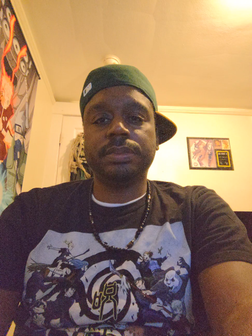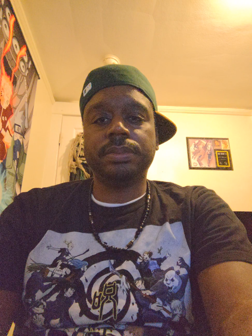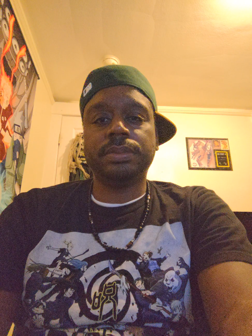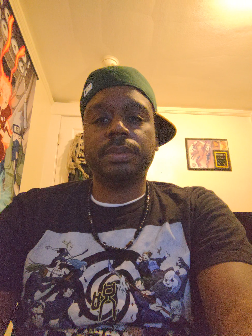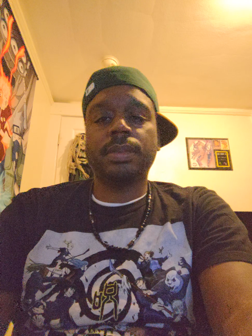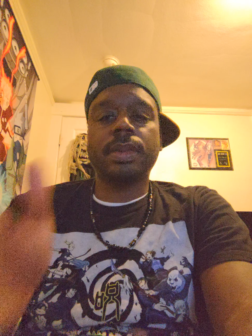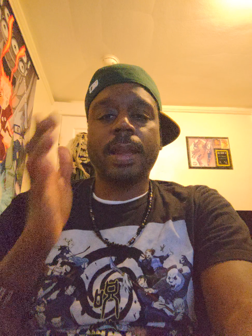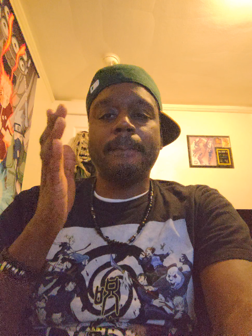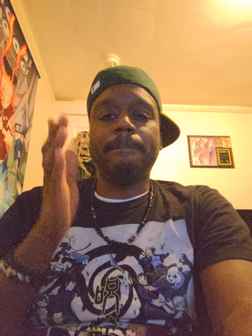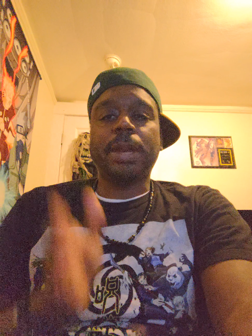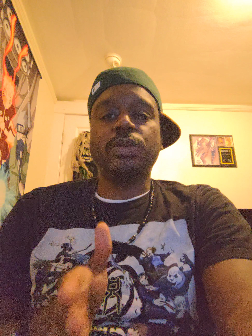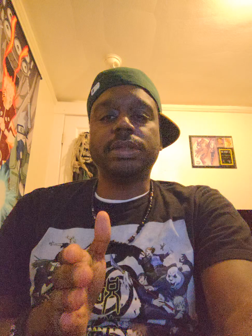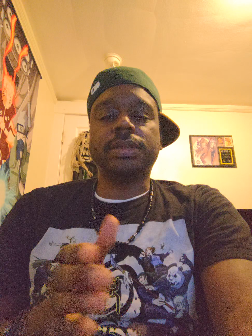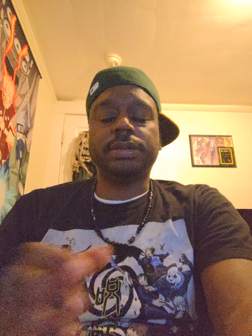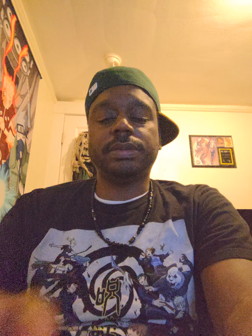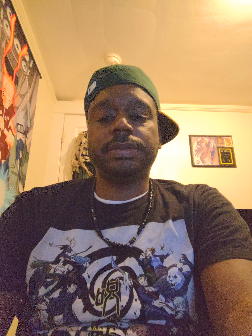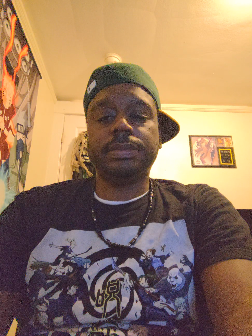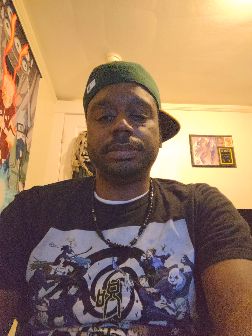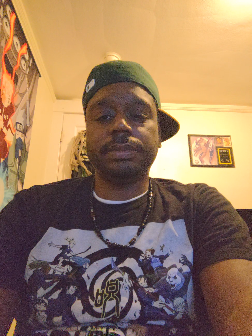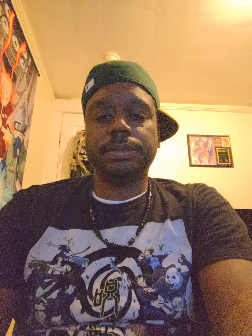person